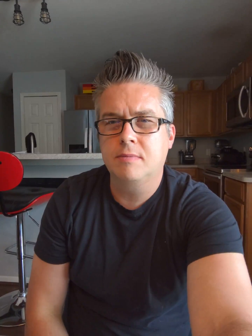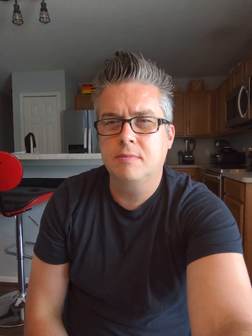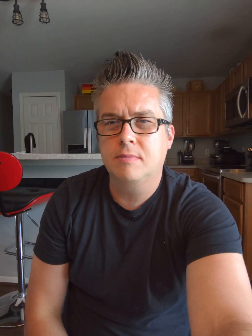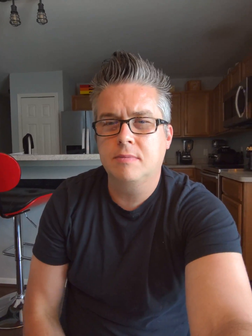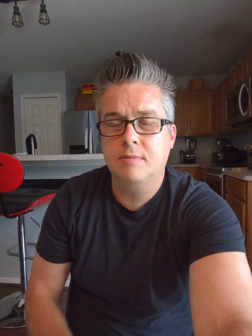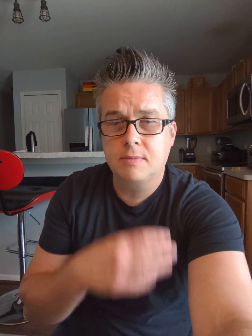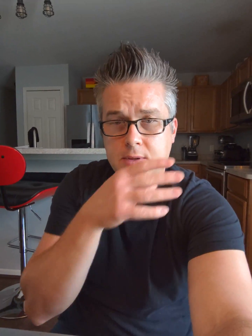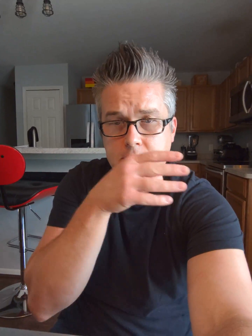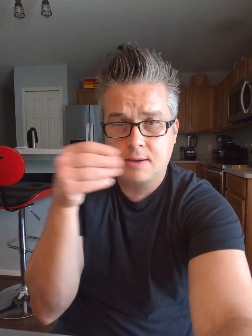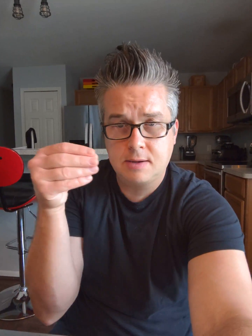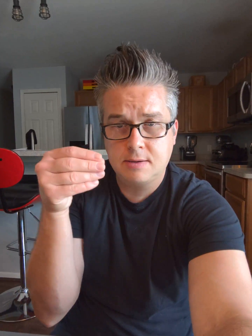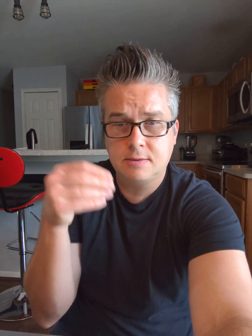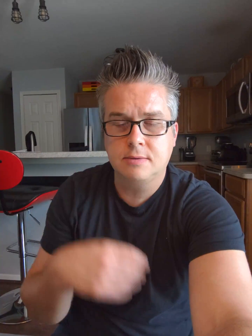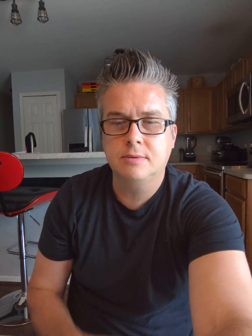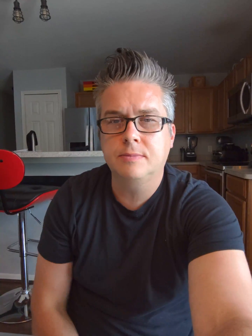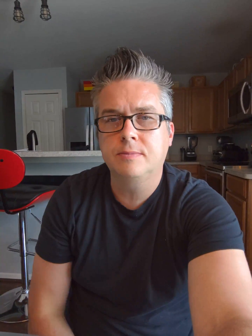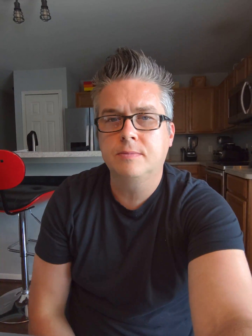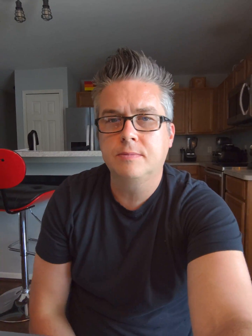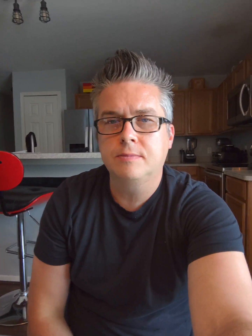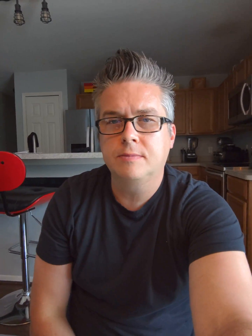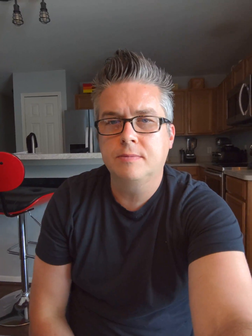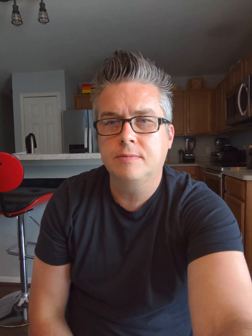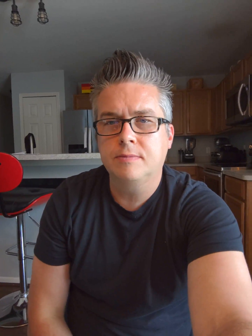and